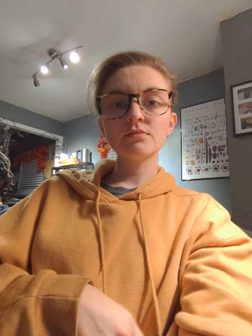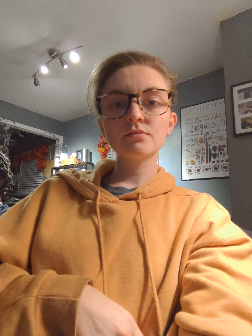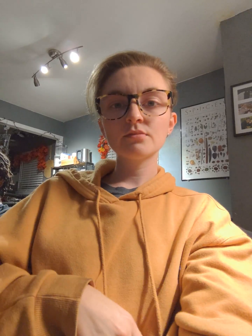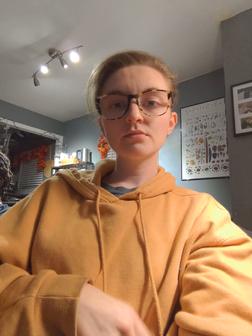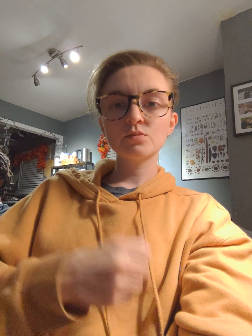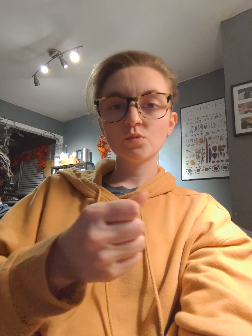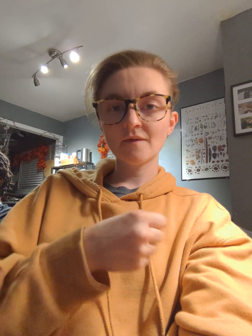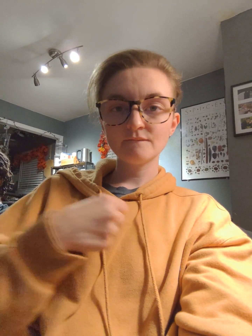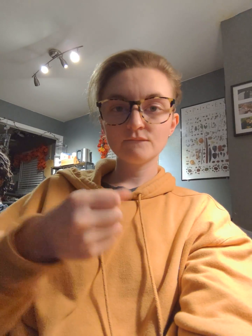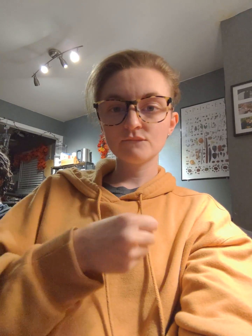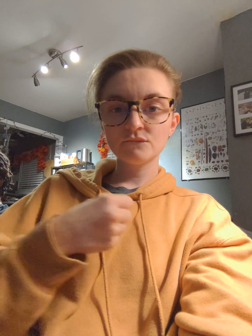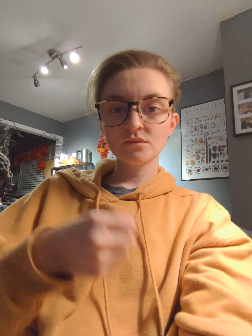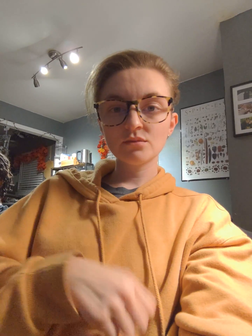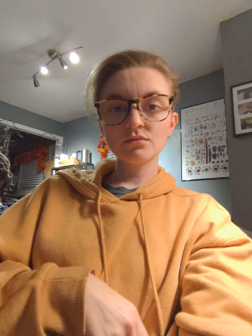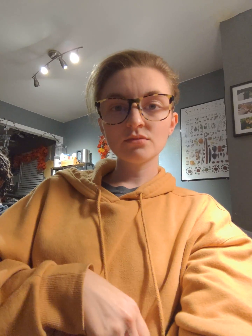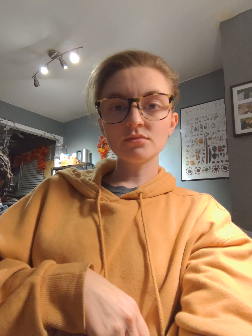coffee